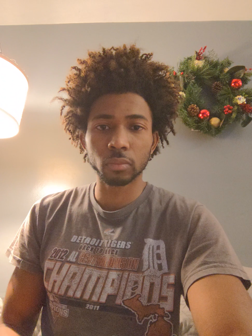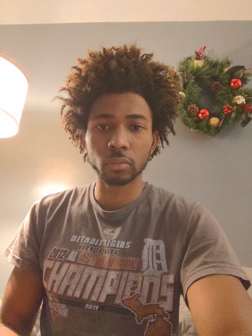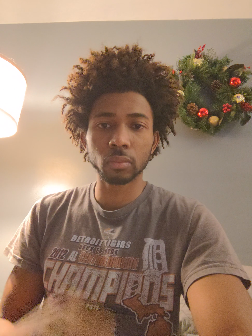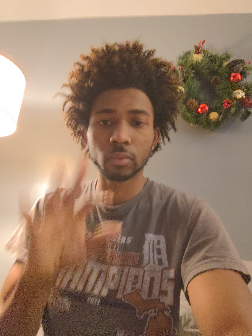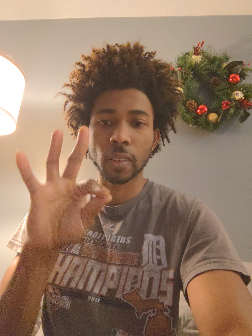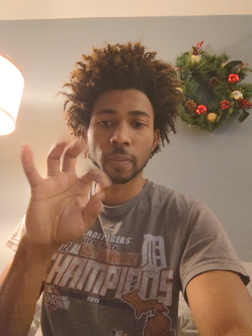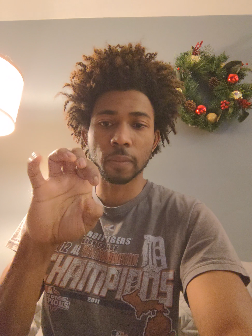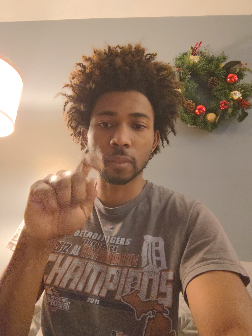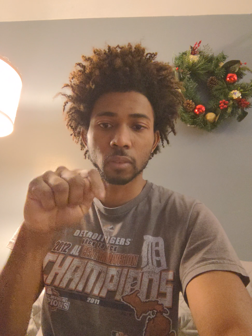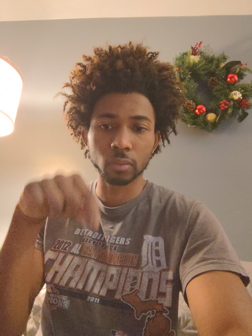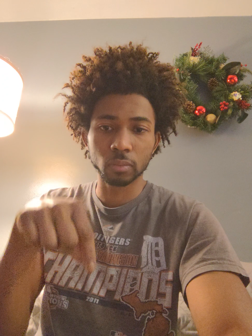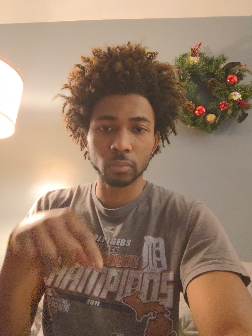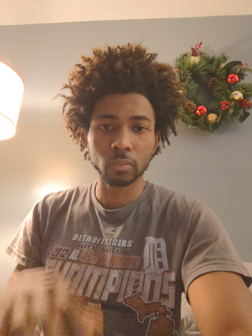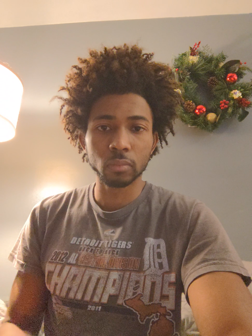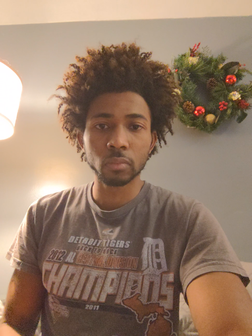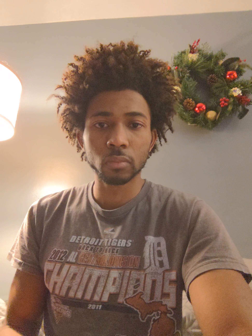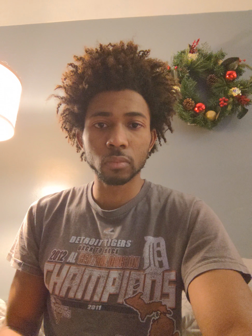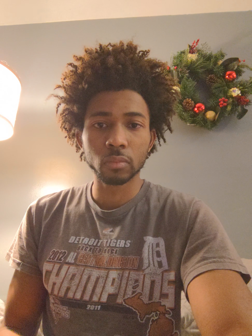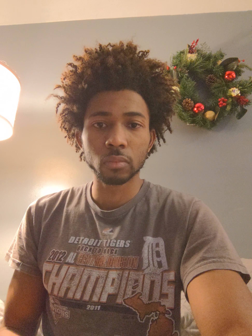feet